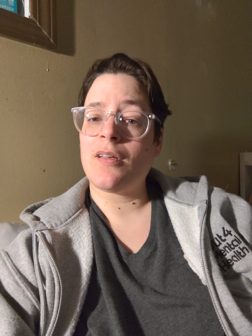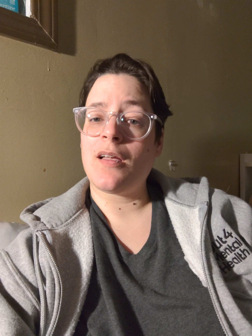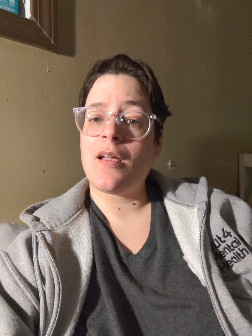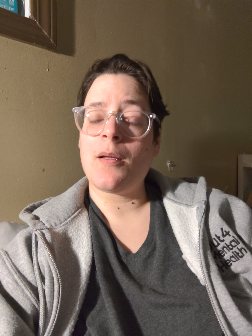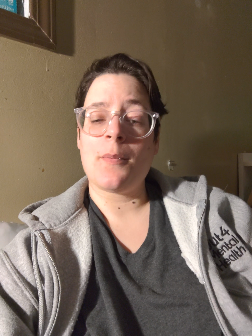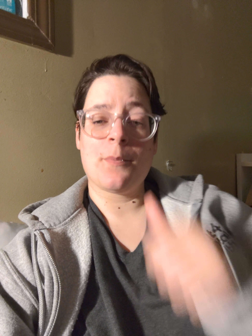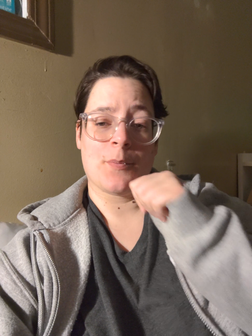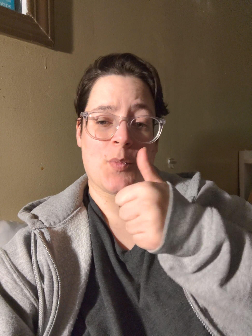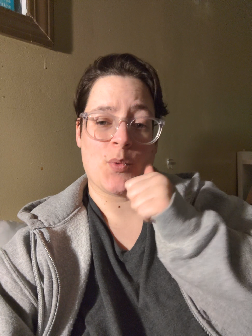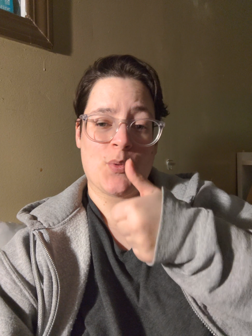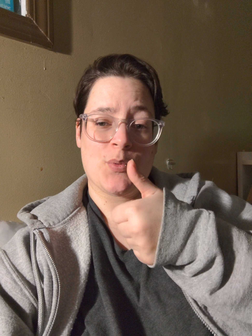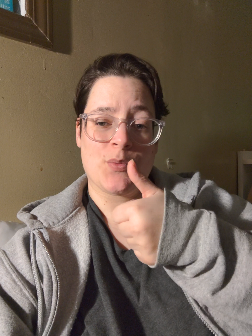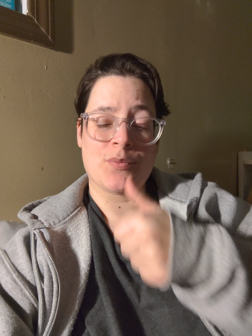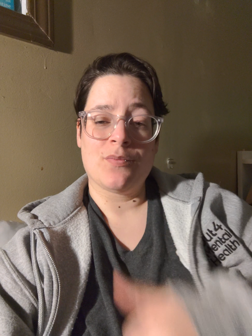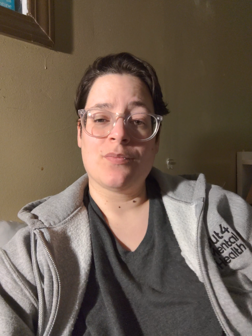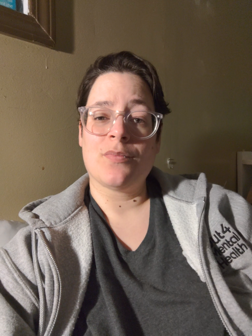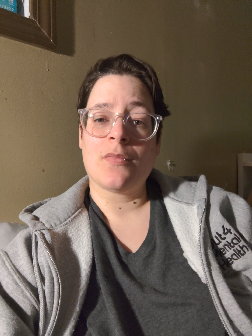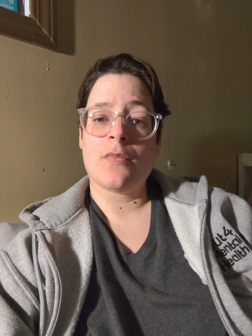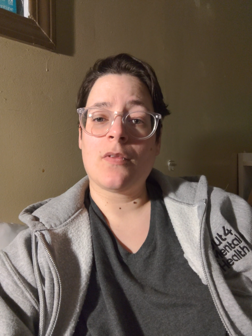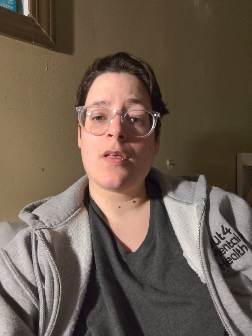tomorrow